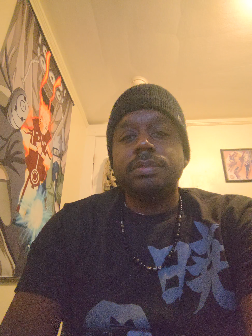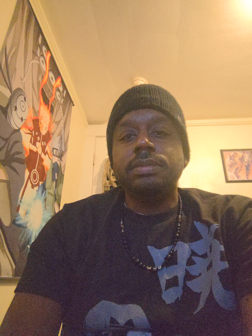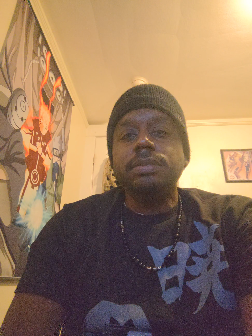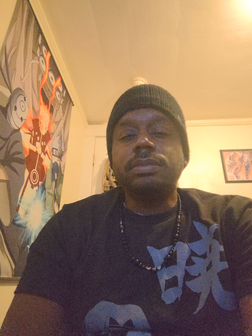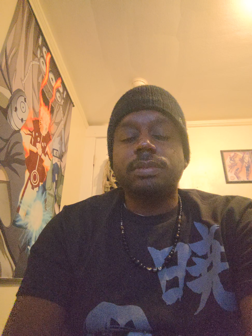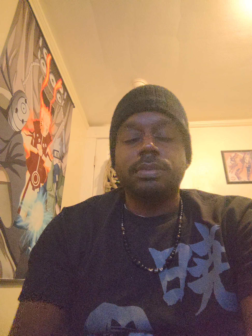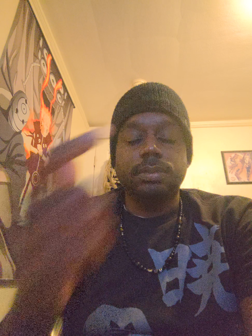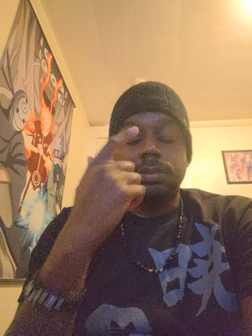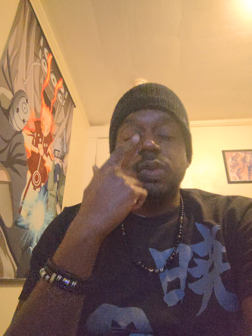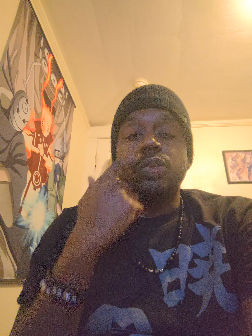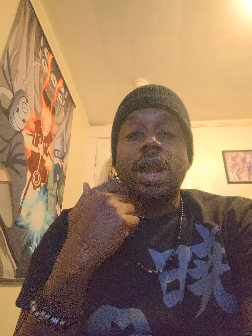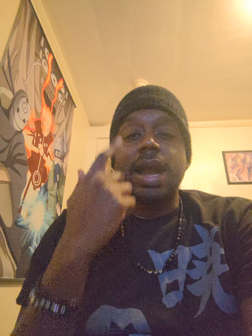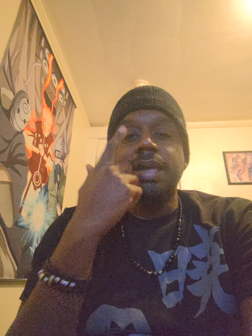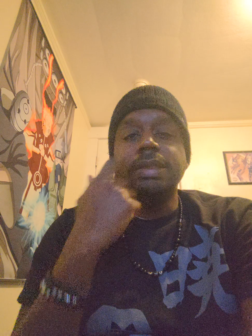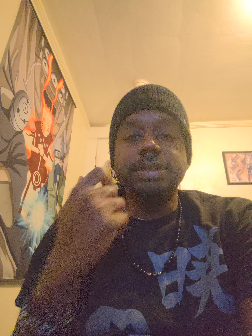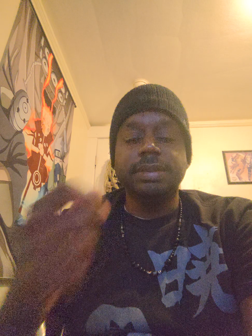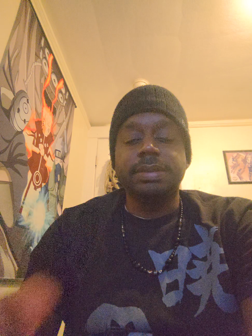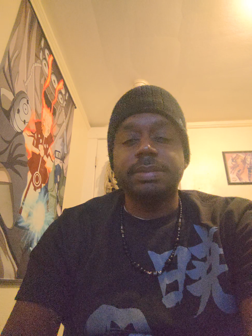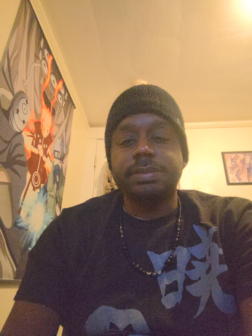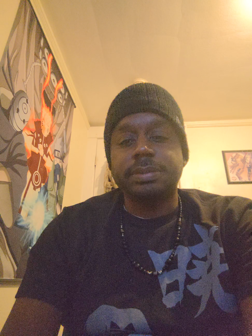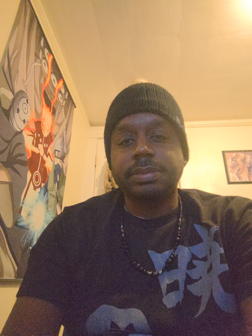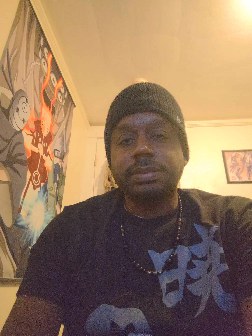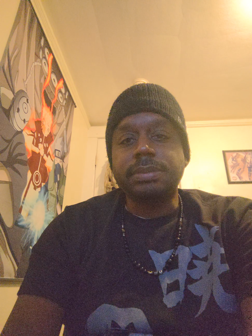cry